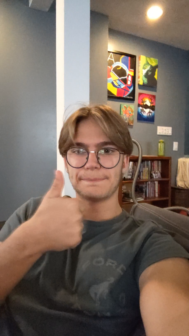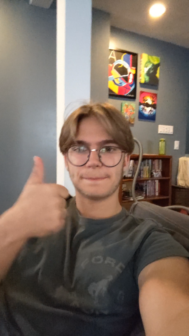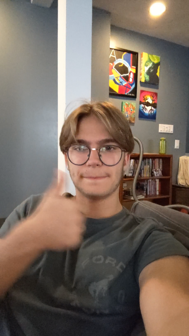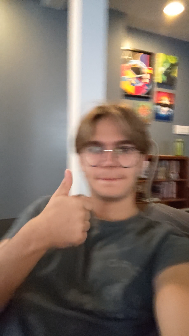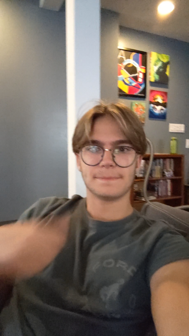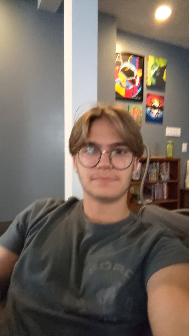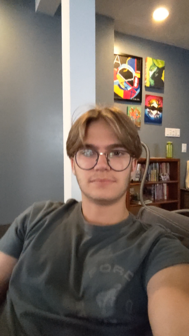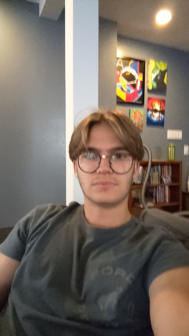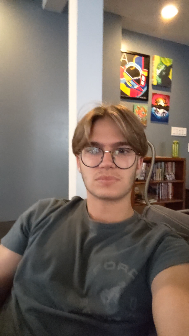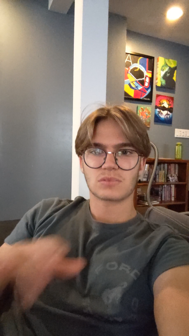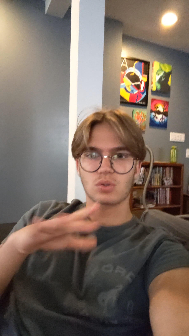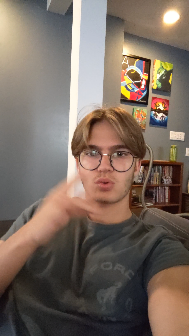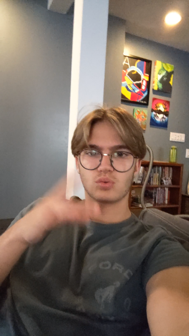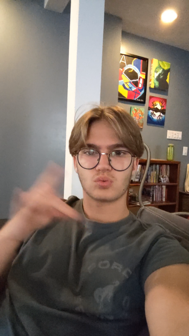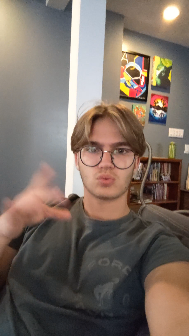choose